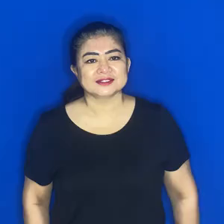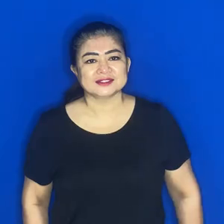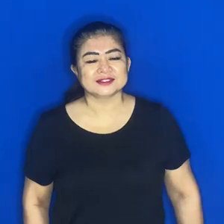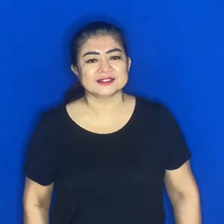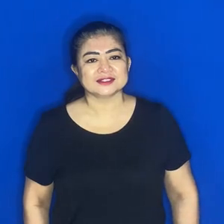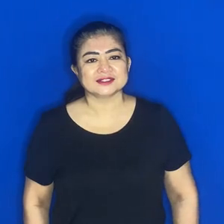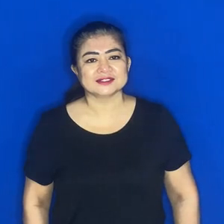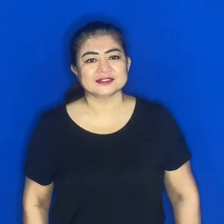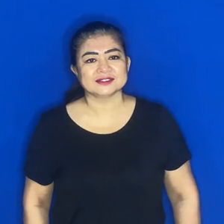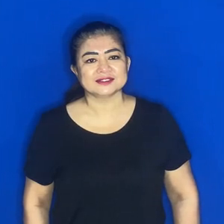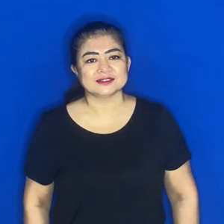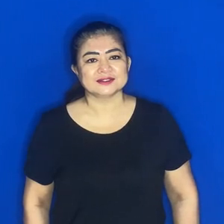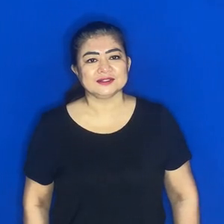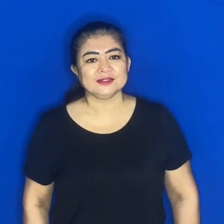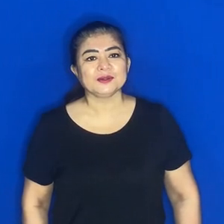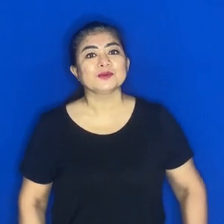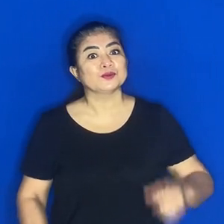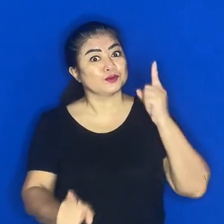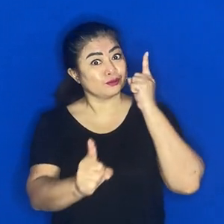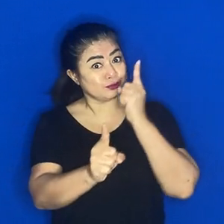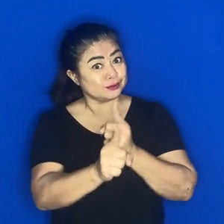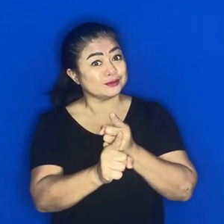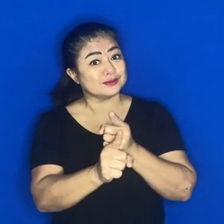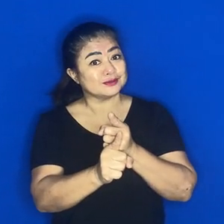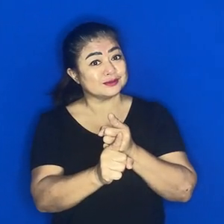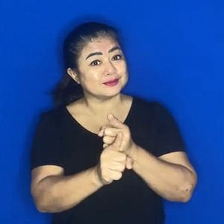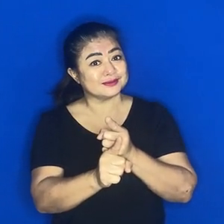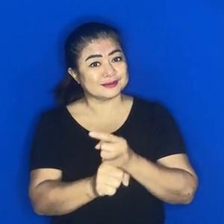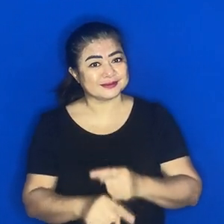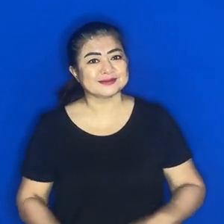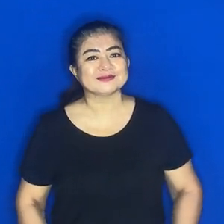correct